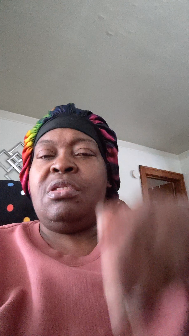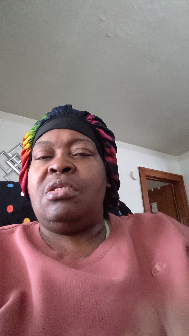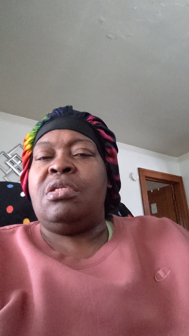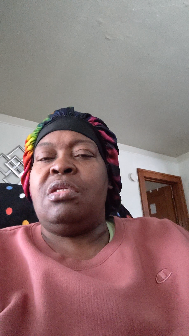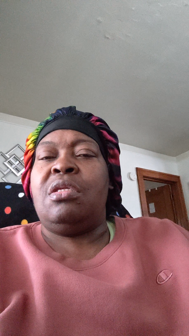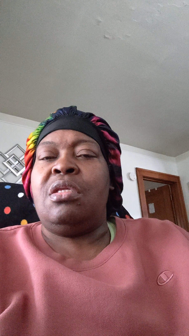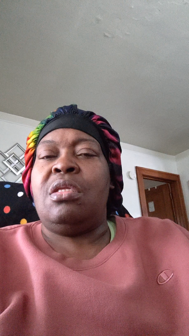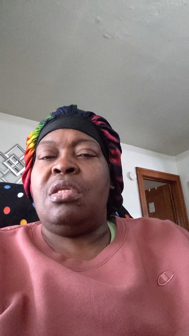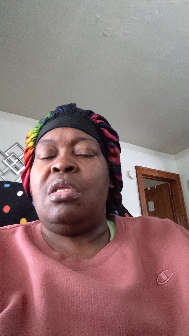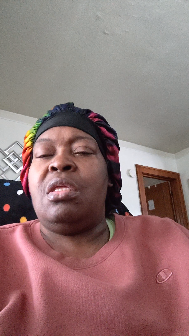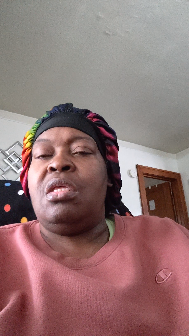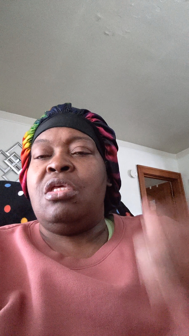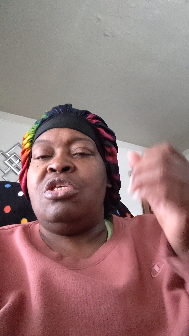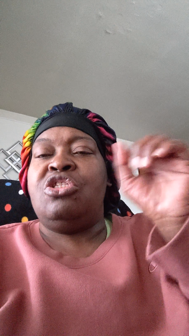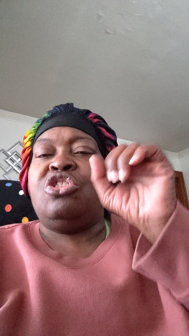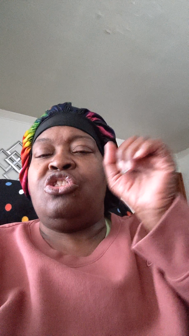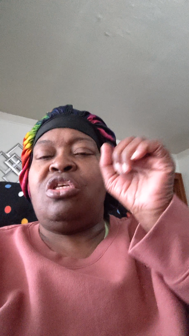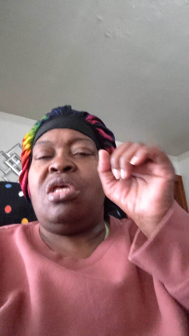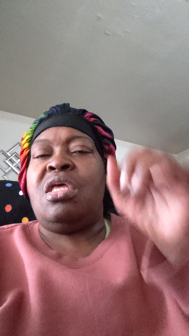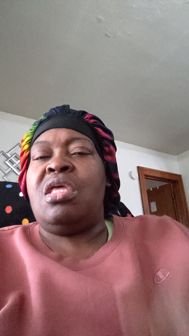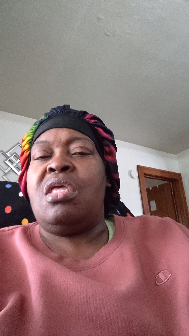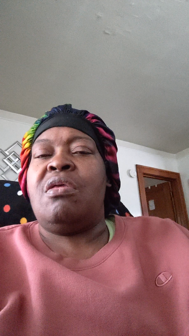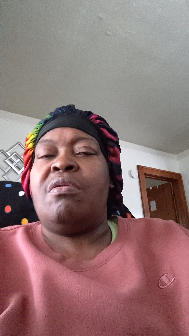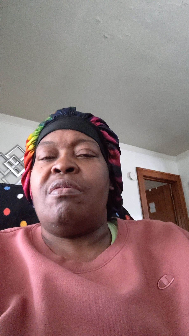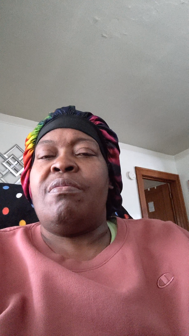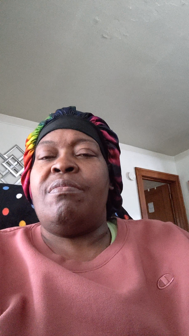shake